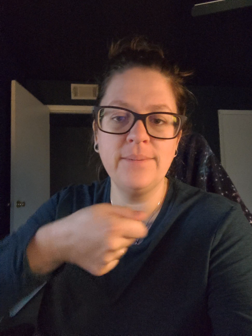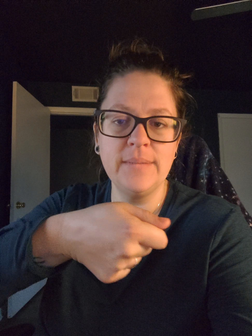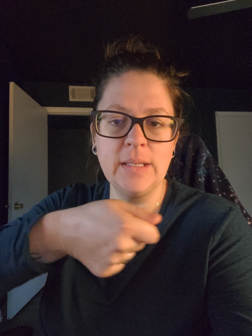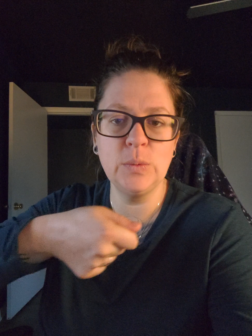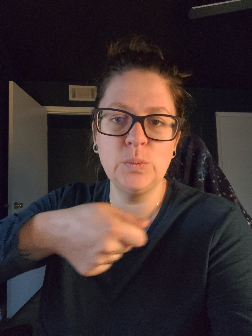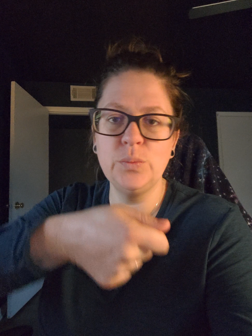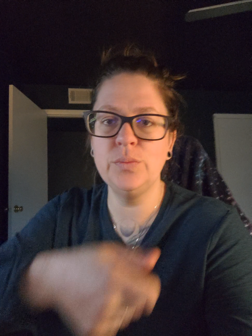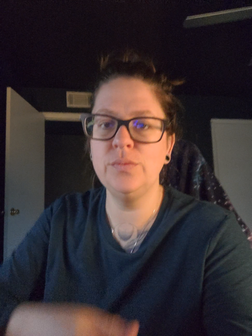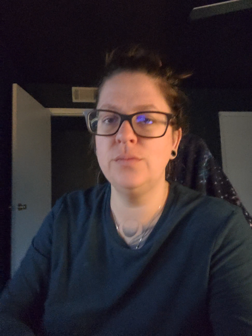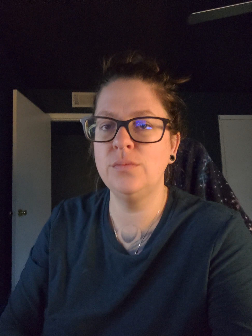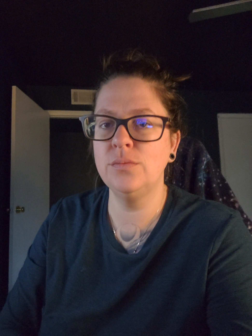vacuum